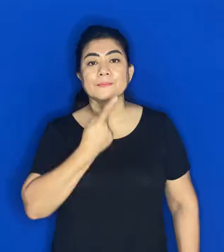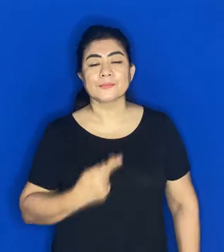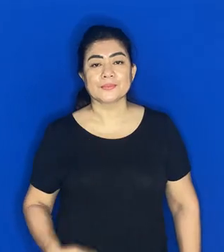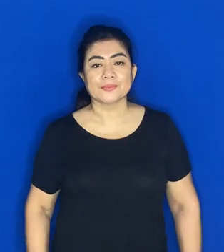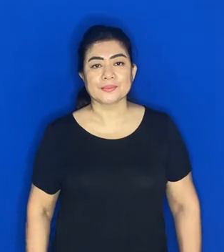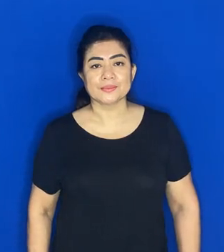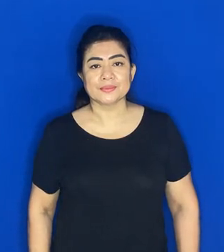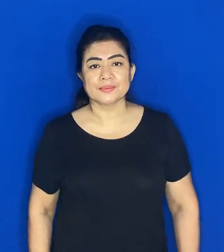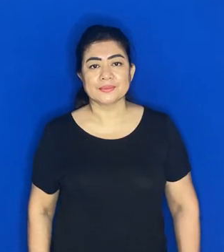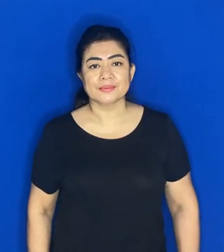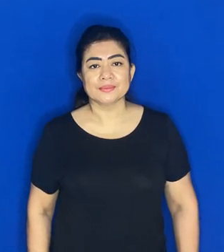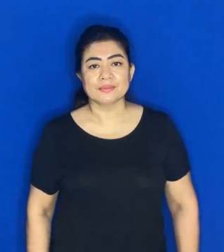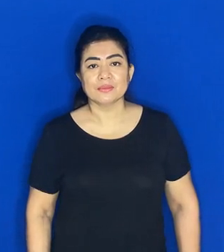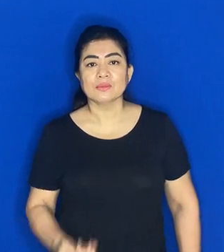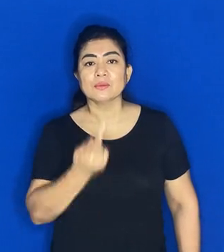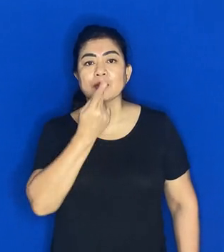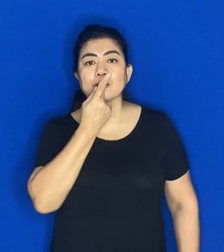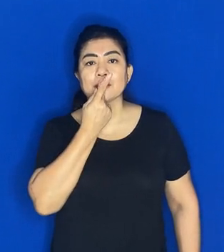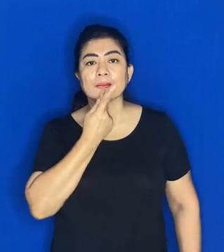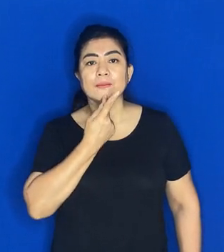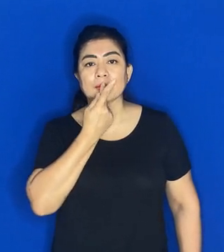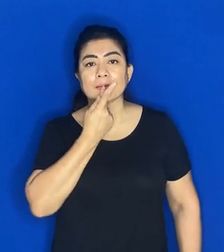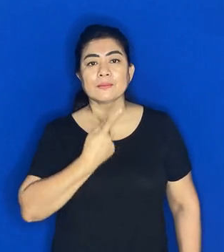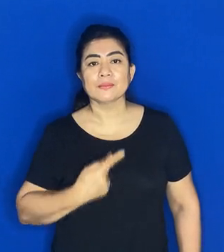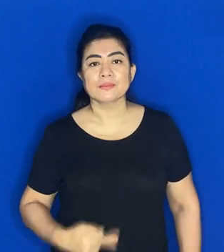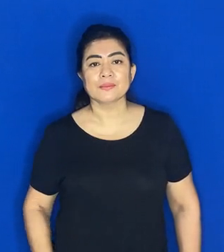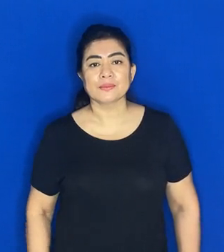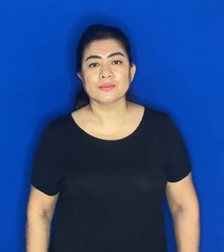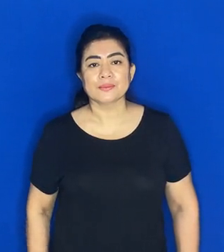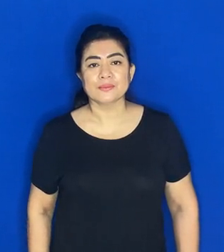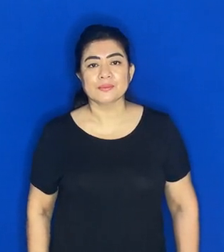pink